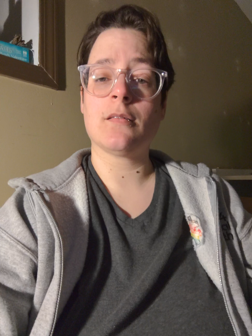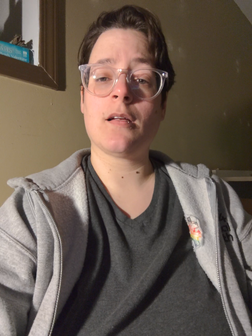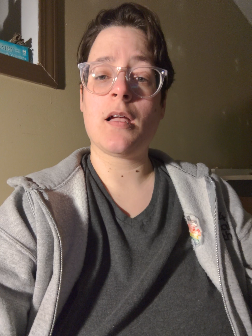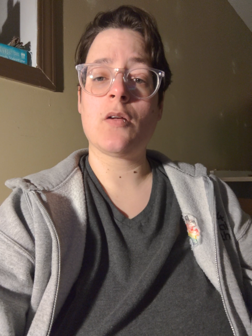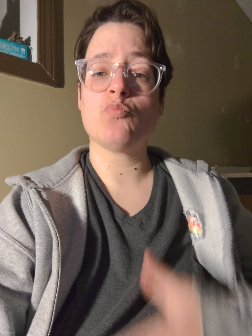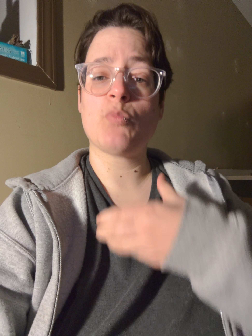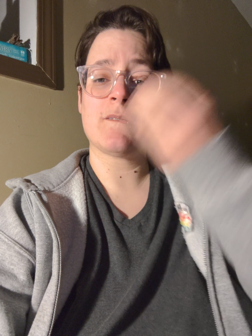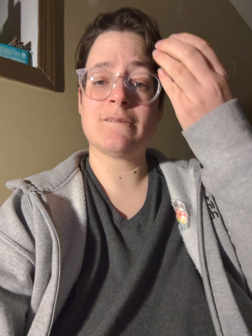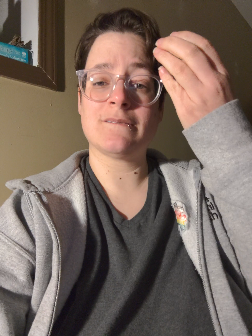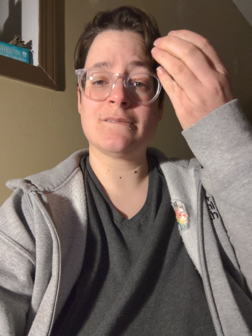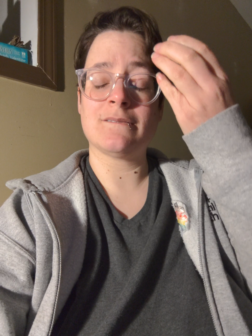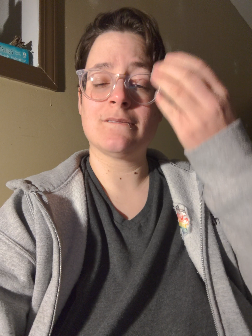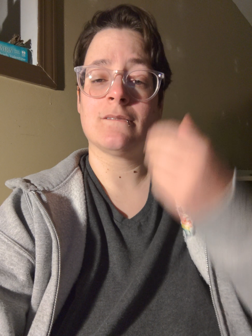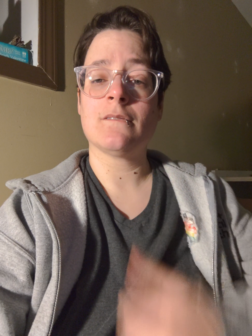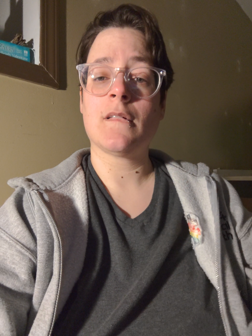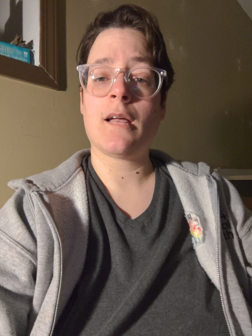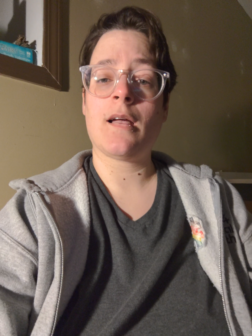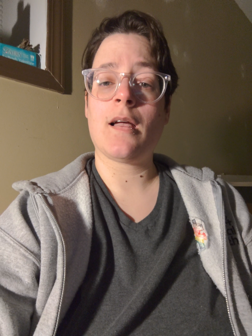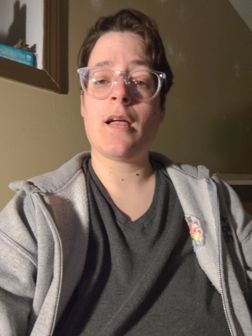giraffe